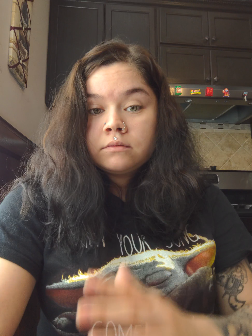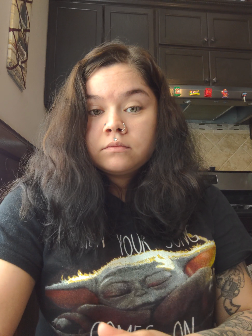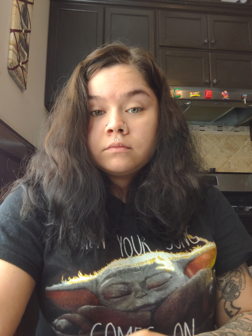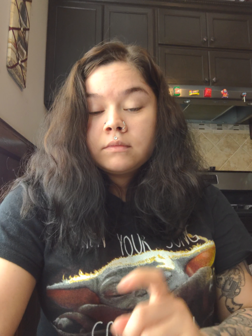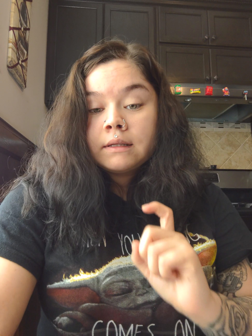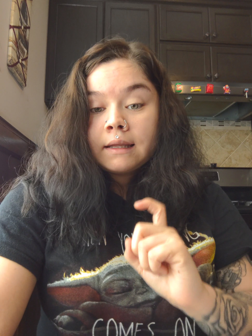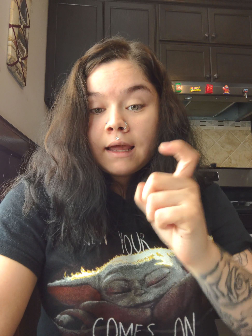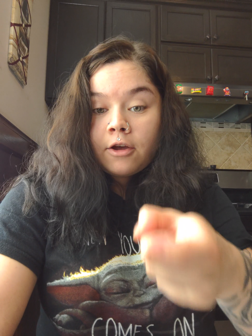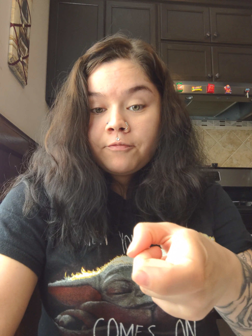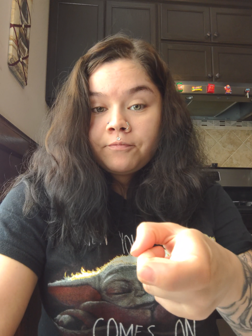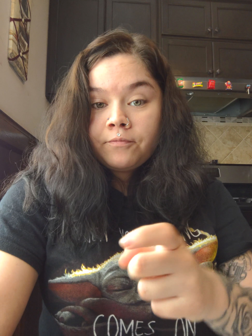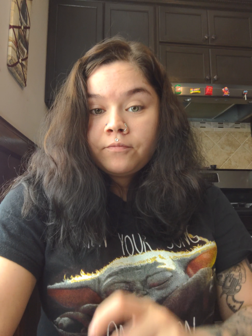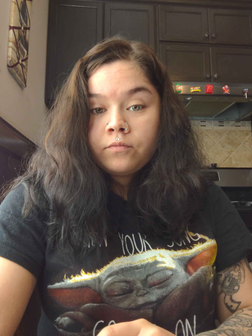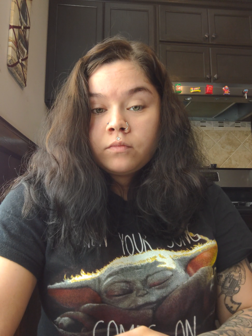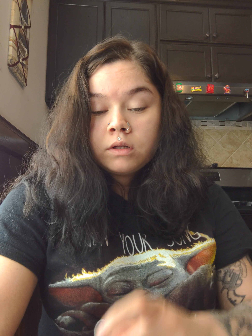gift